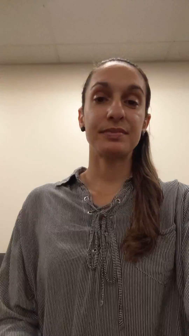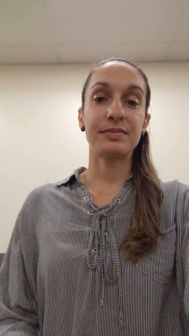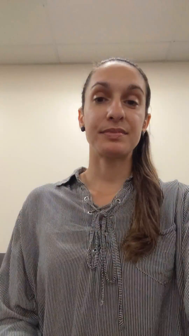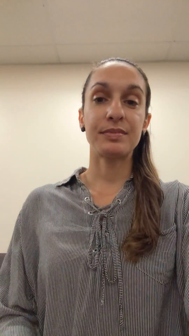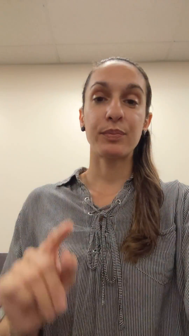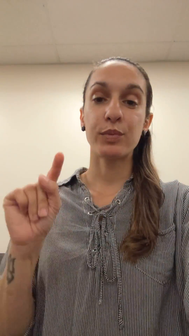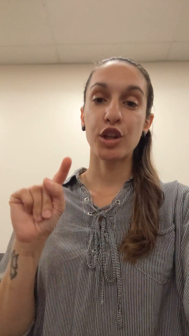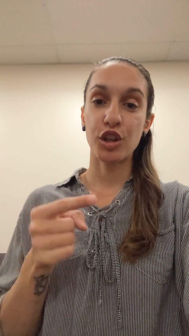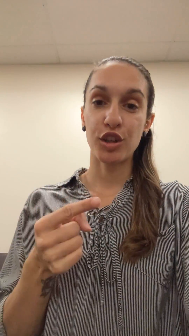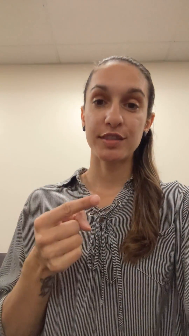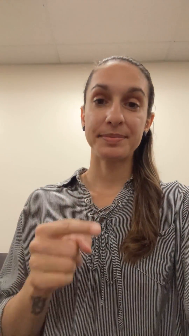hurt